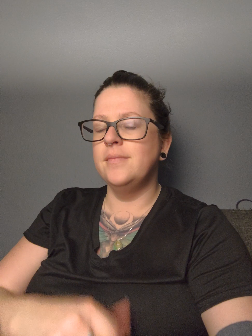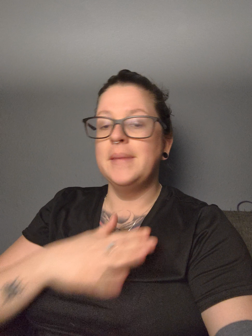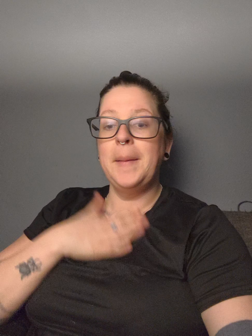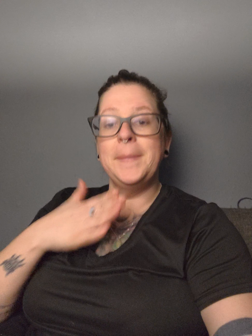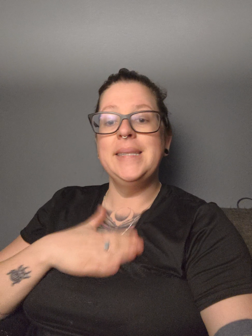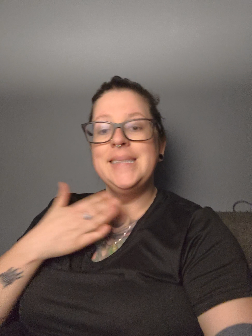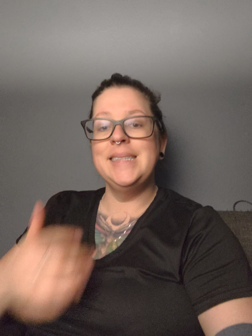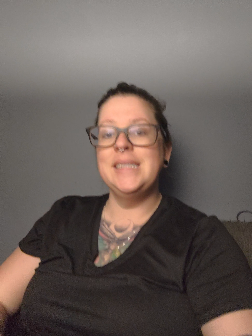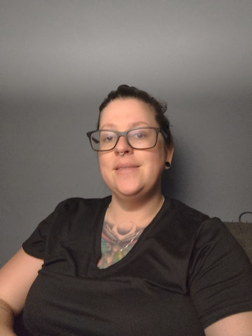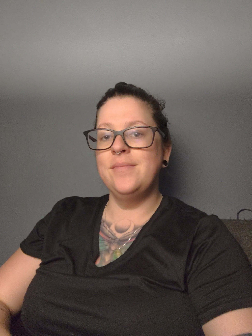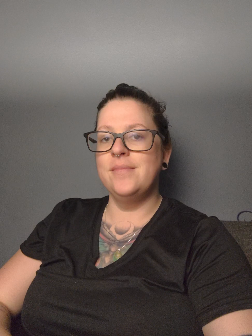happy